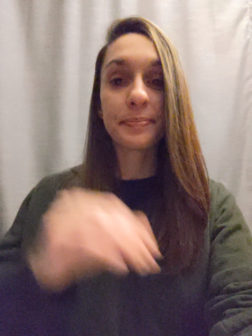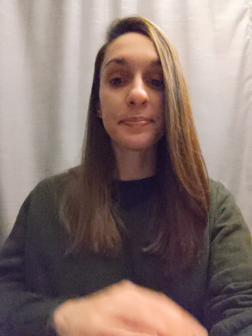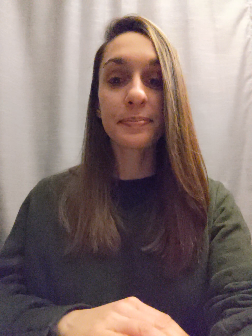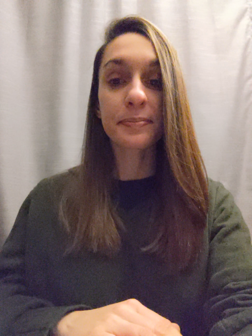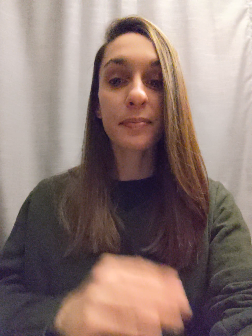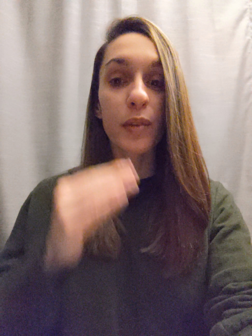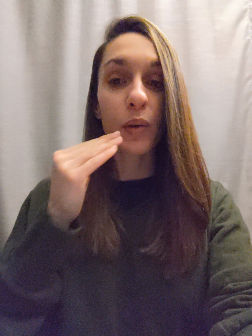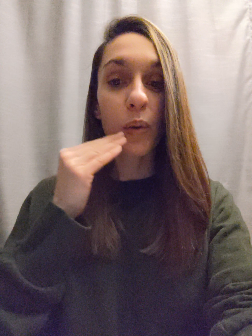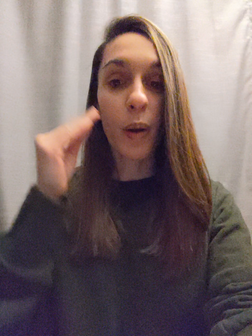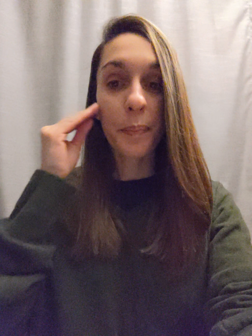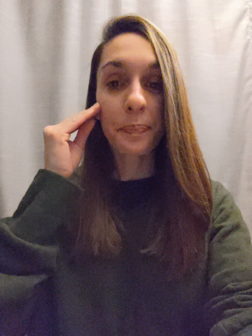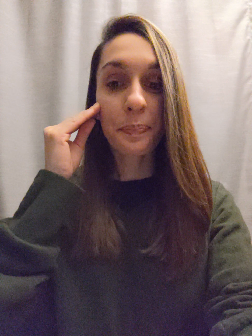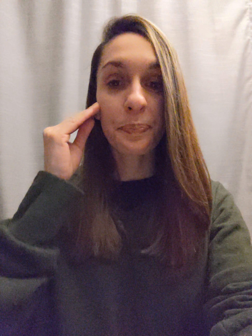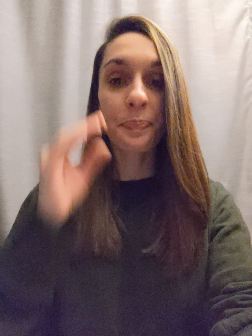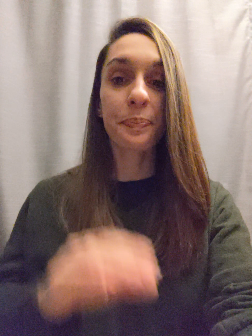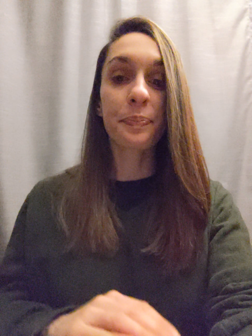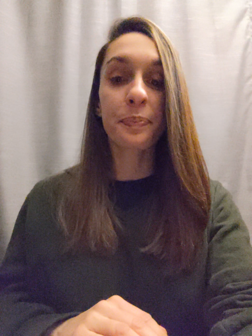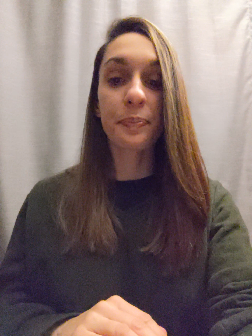home